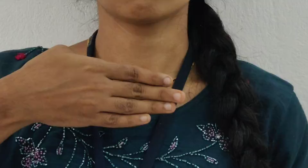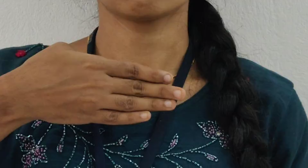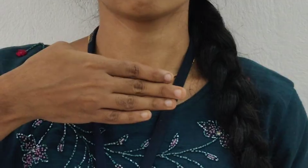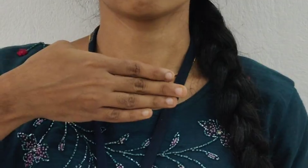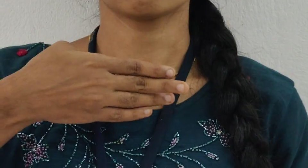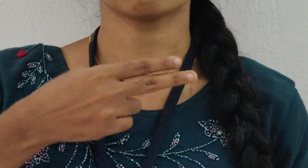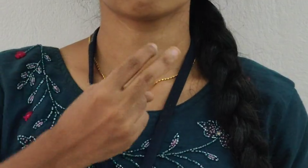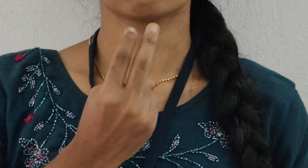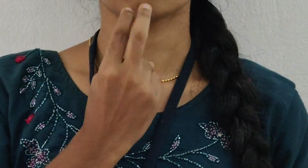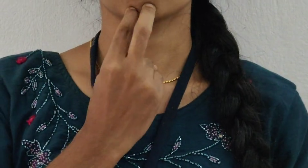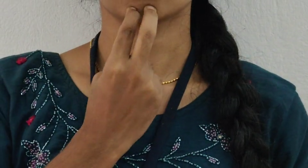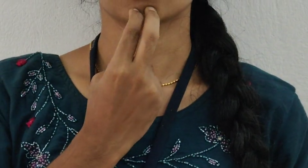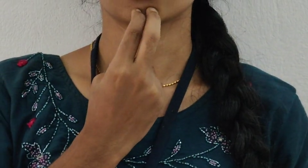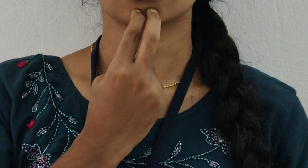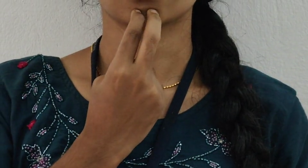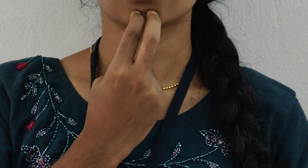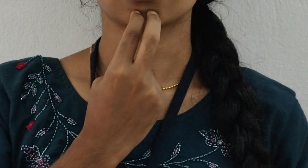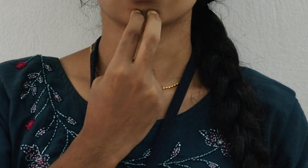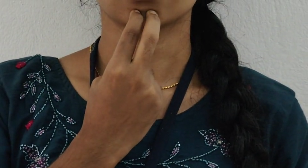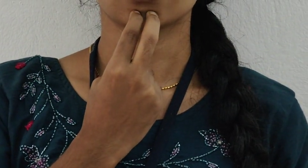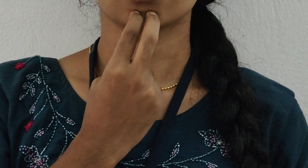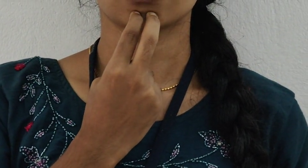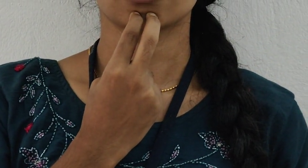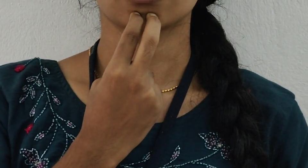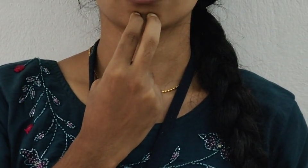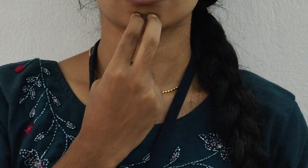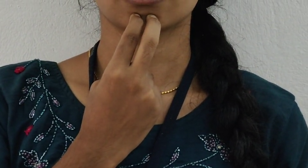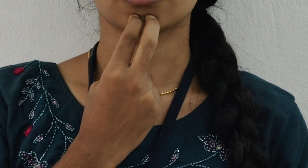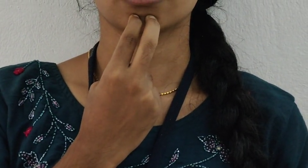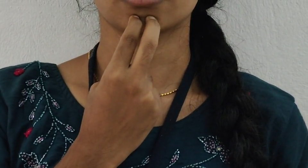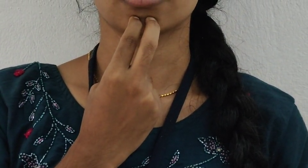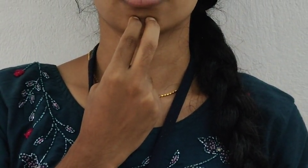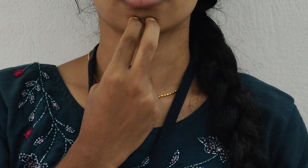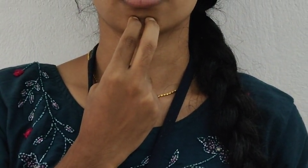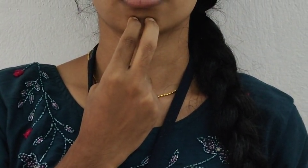അഃ